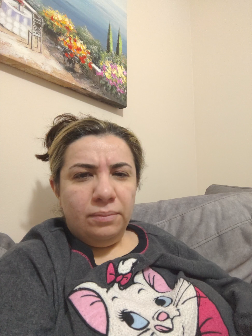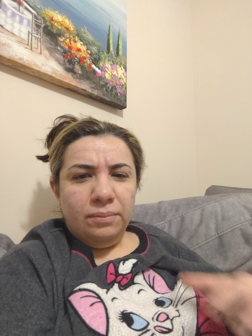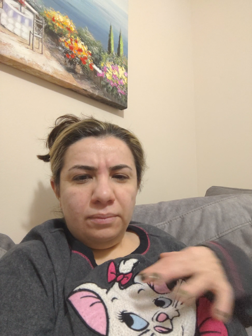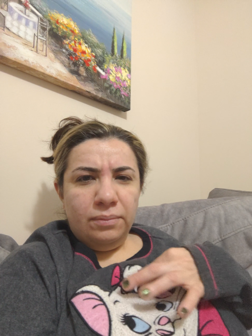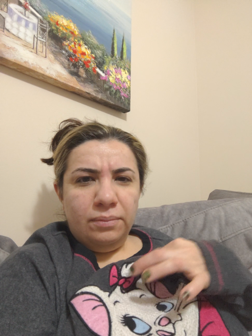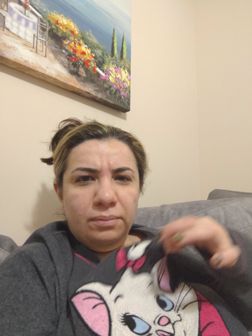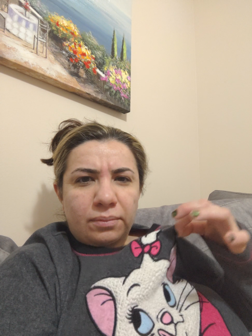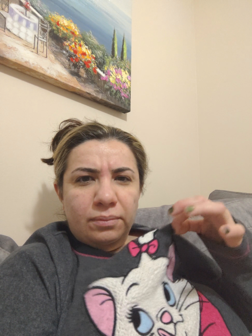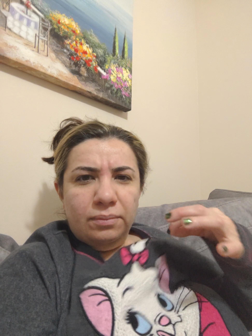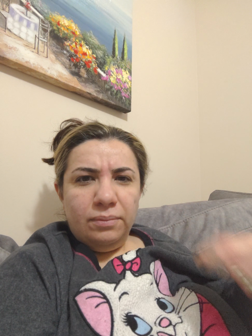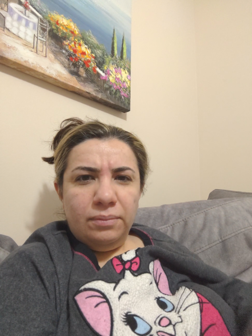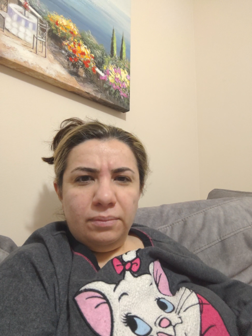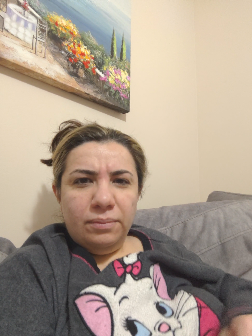shirt